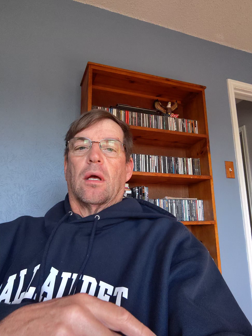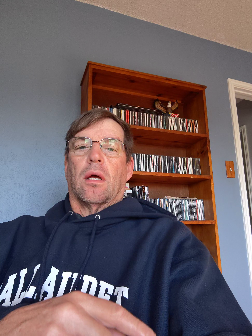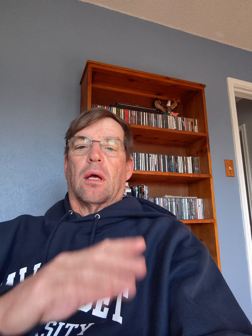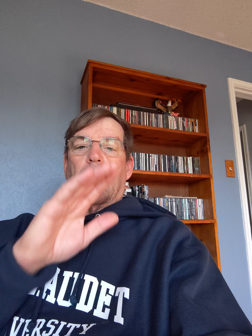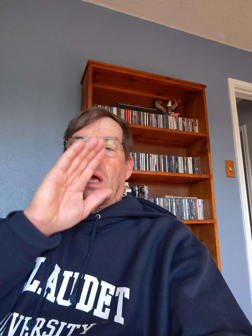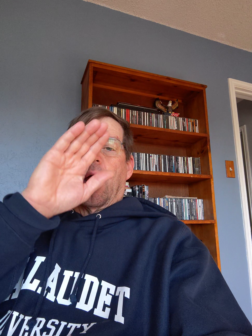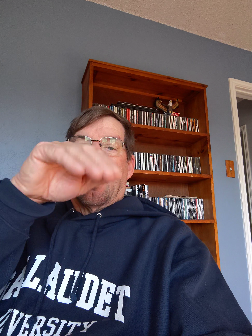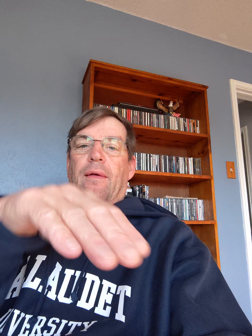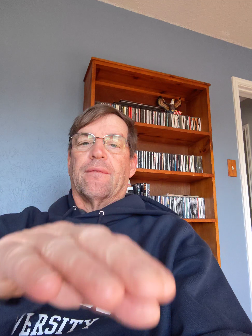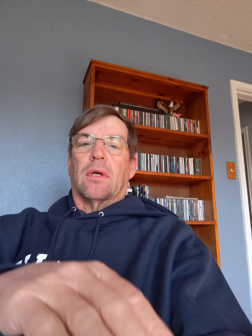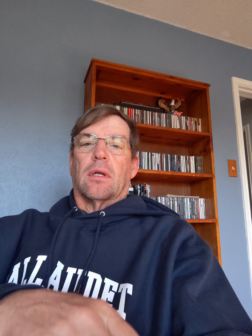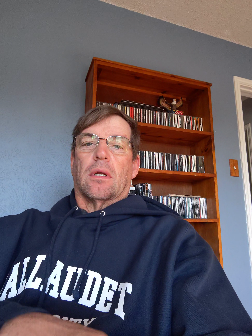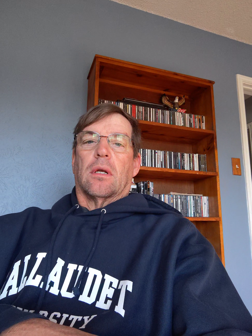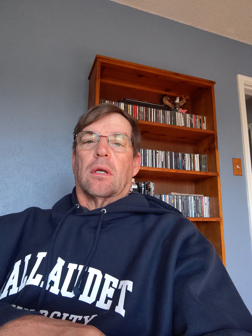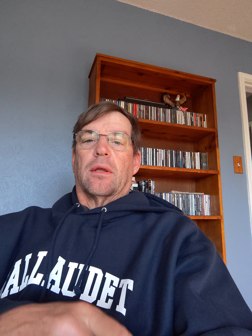elephant